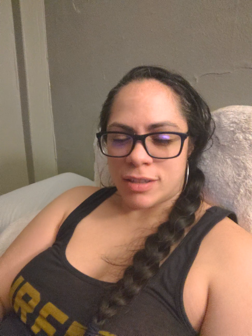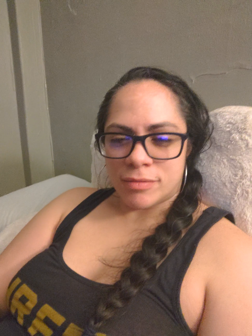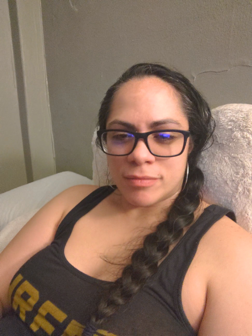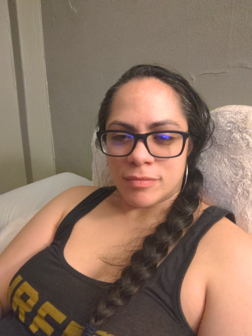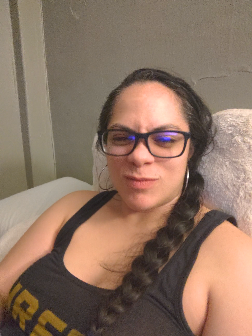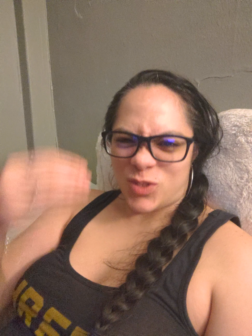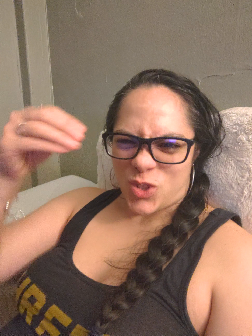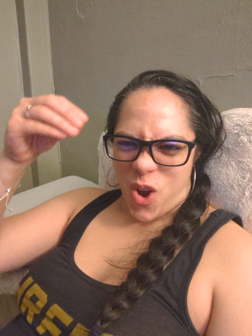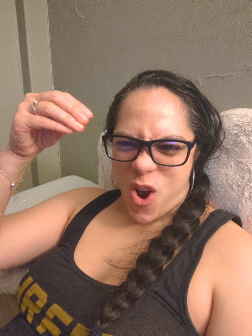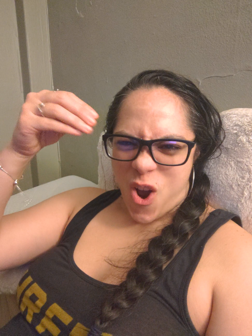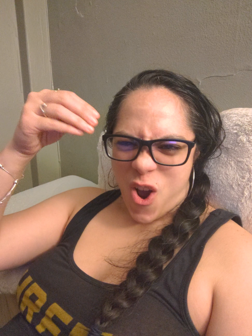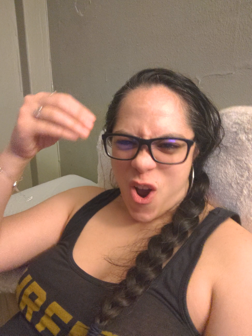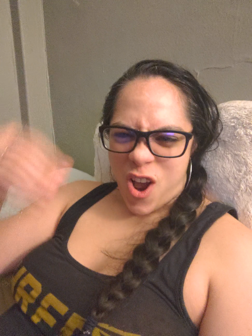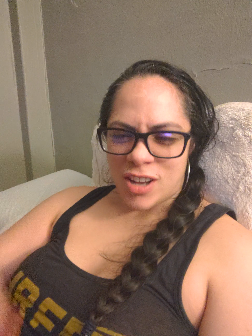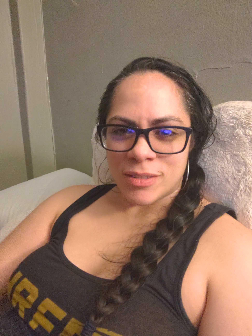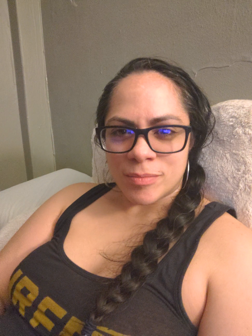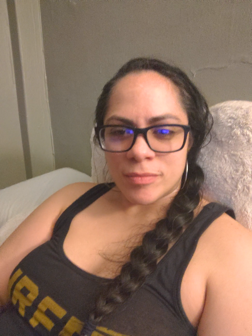store